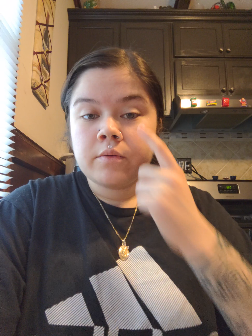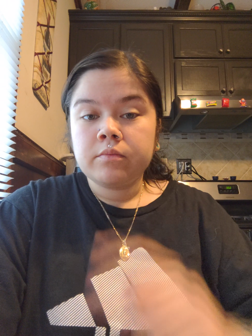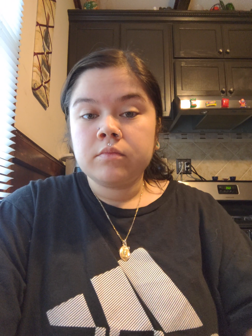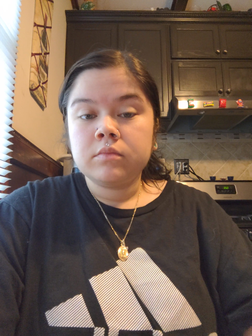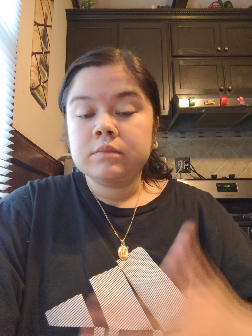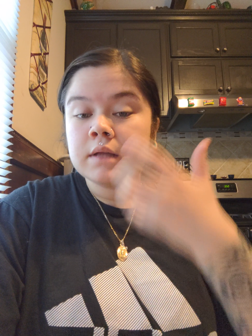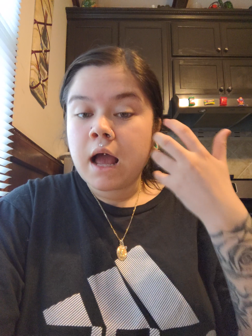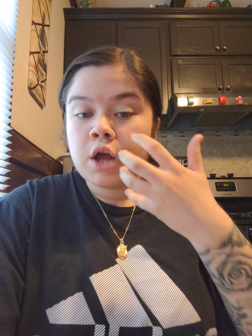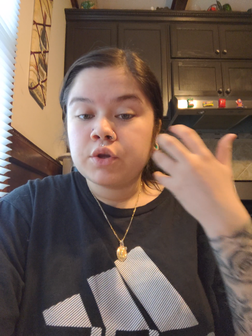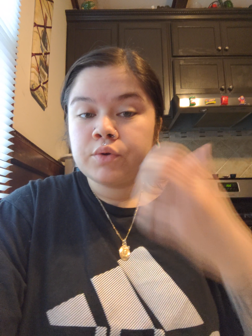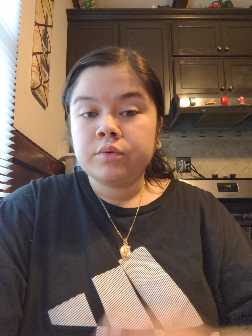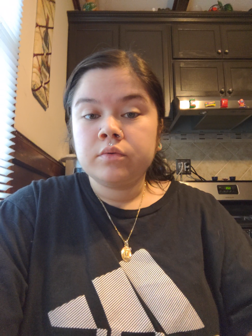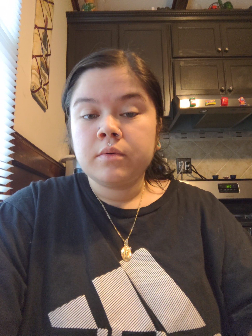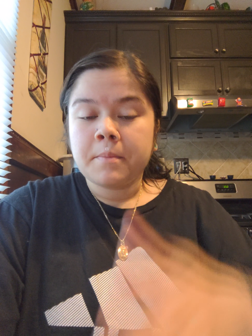tiger